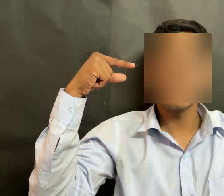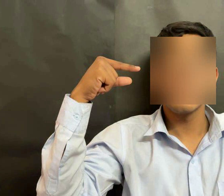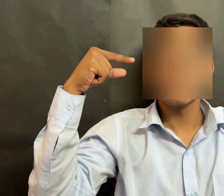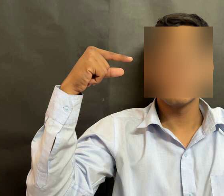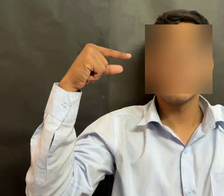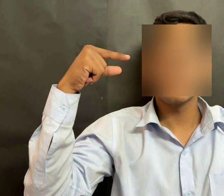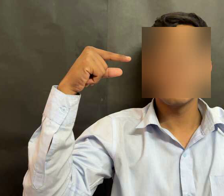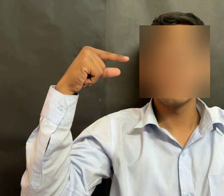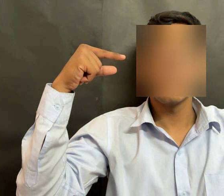G